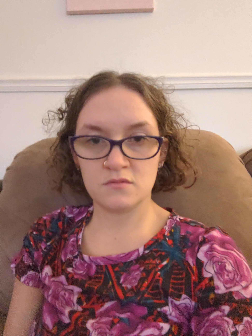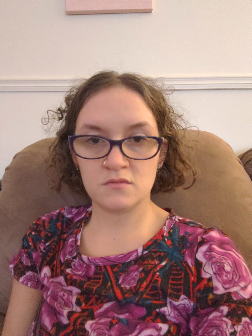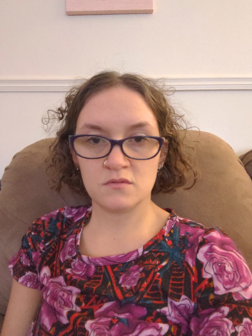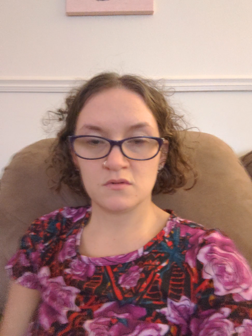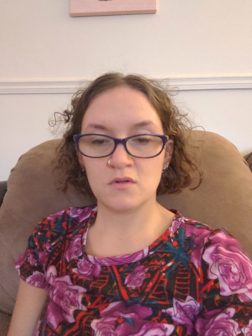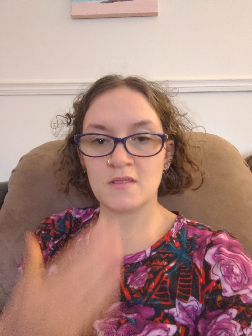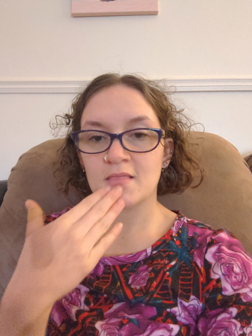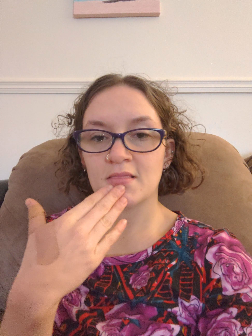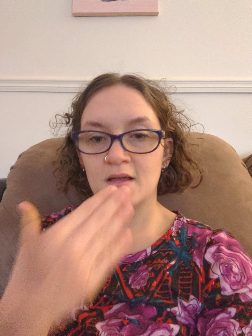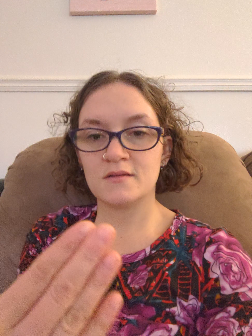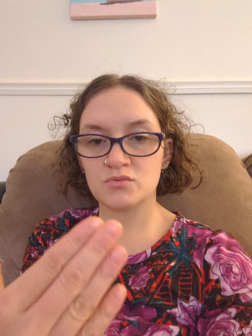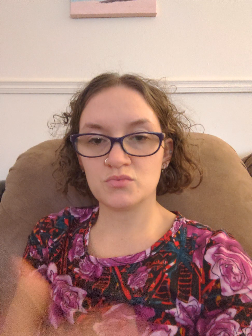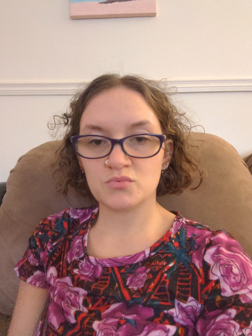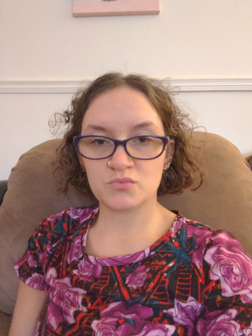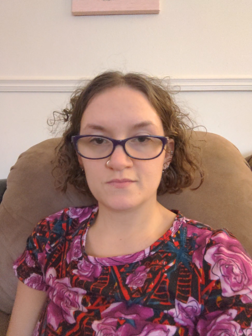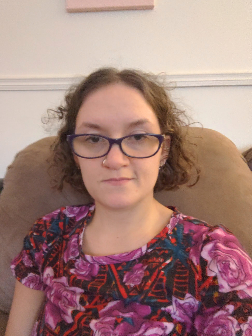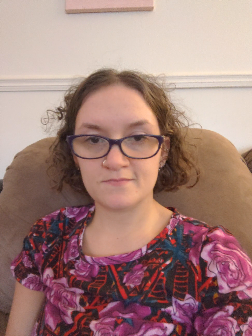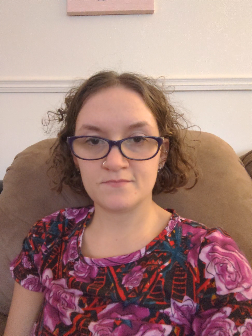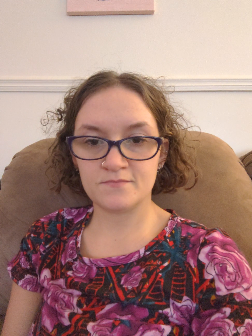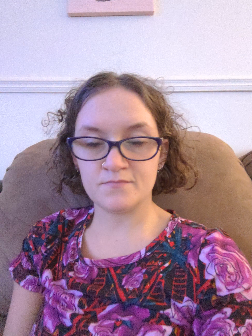thank you